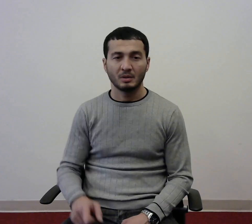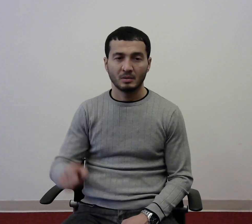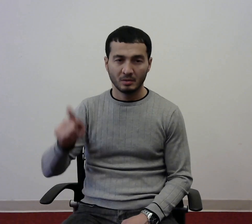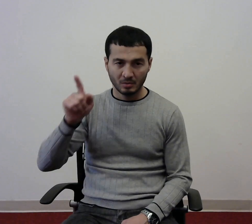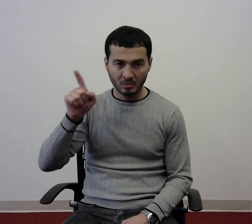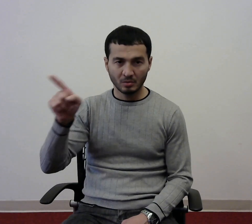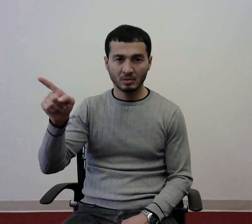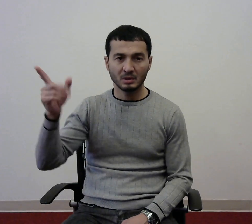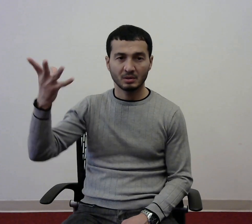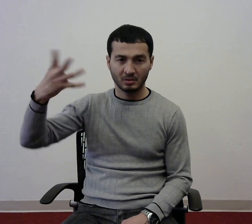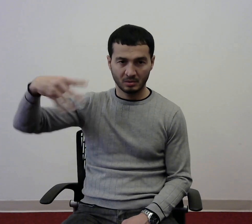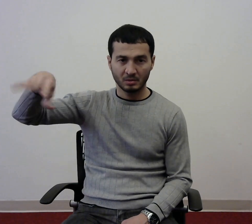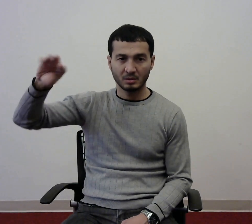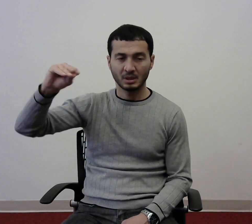onlar